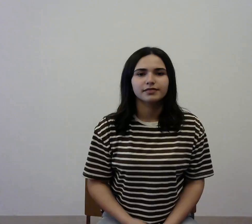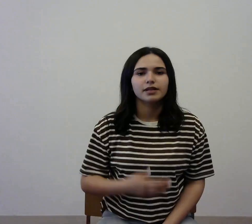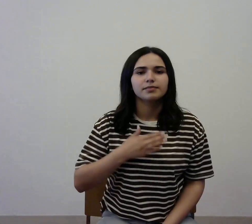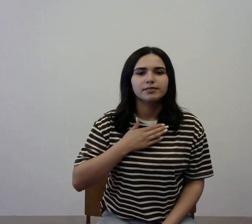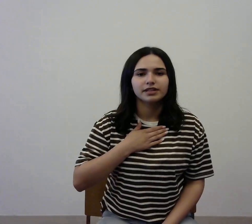mən